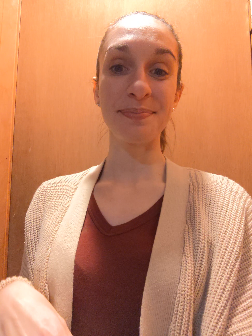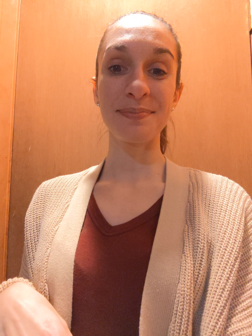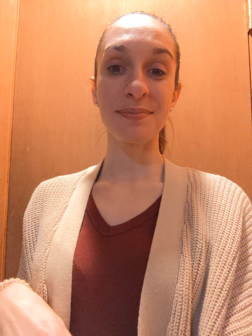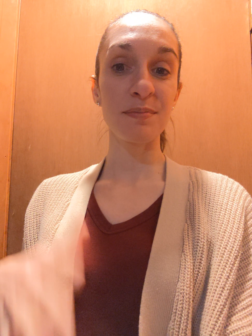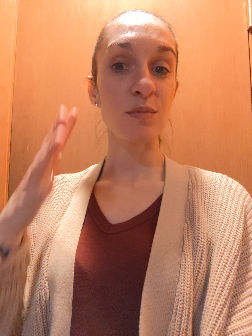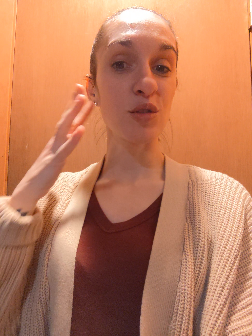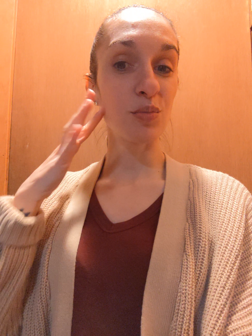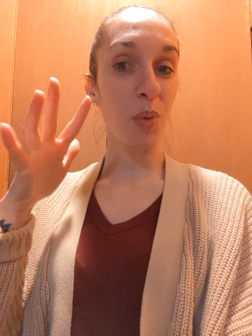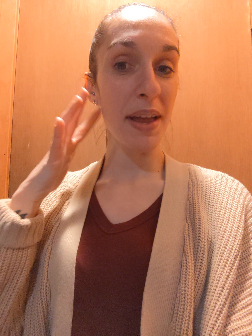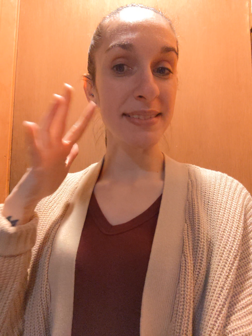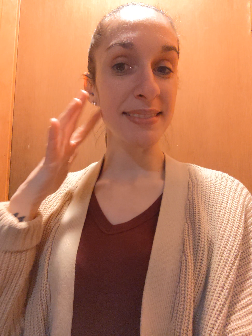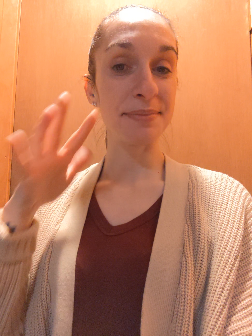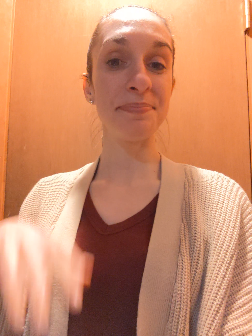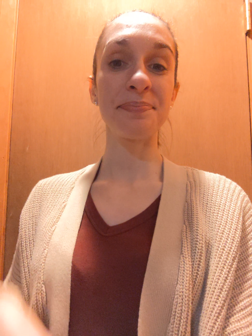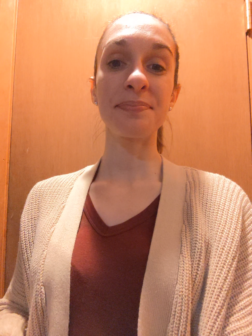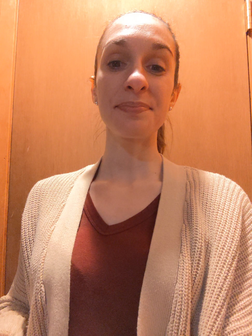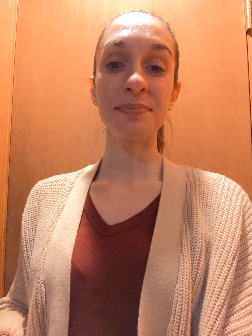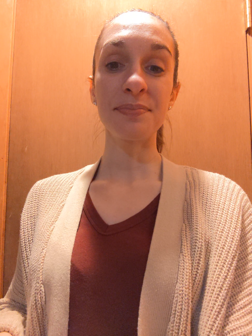noisy